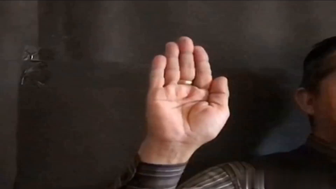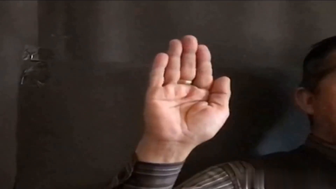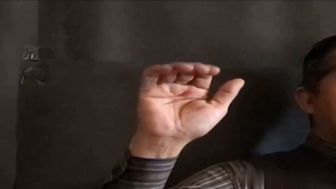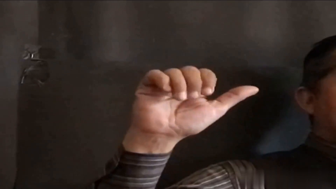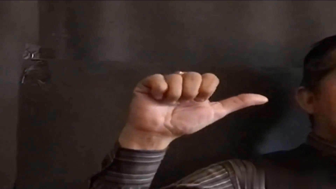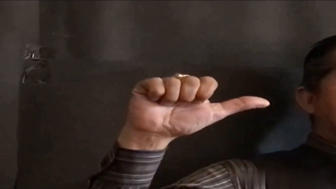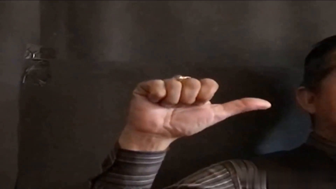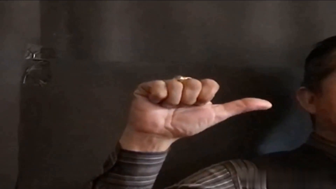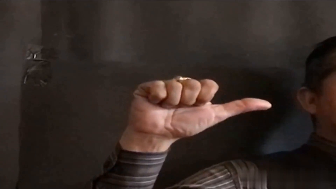ज